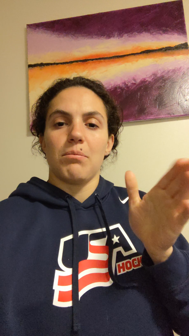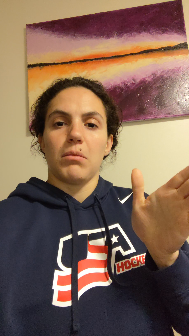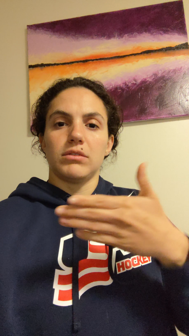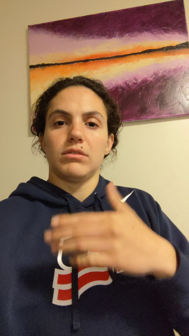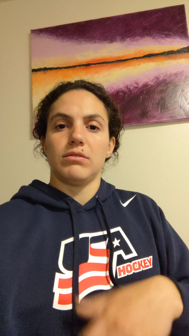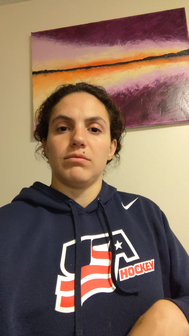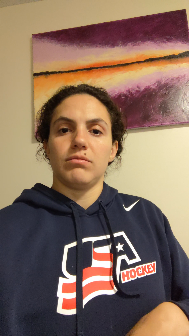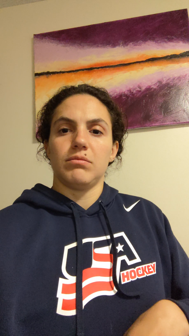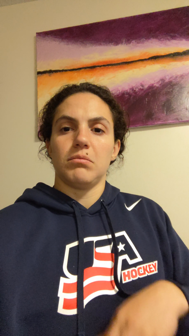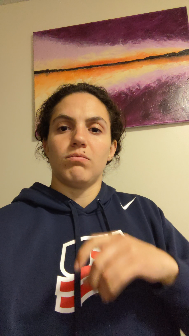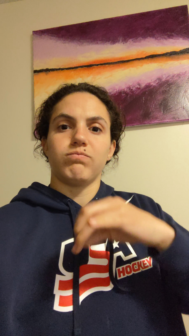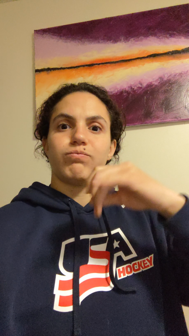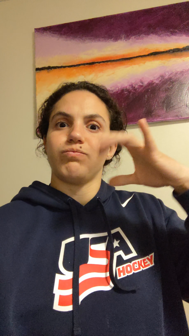bubbles